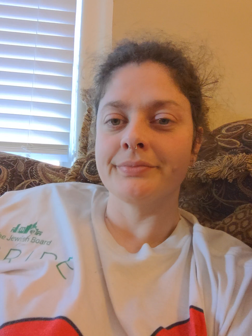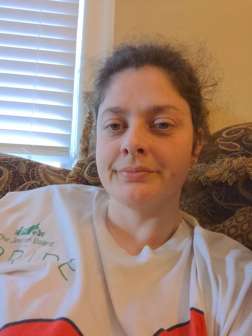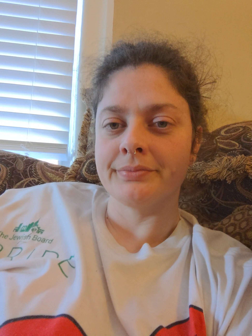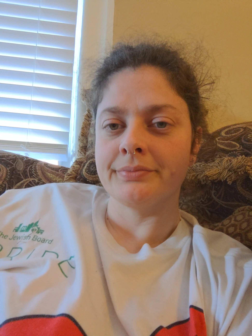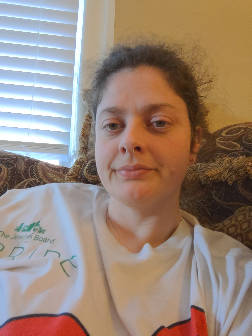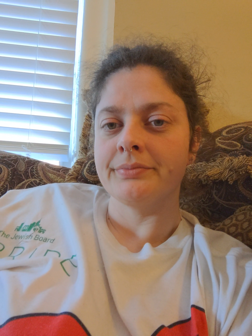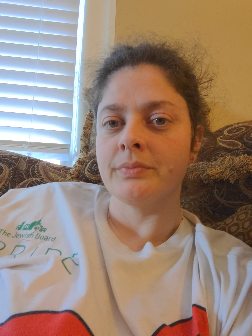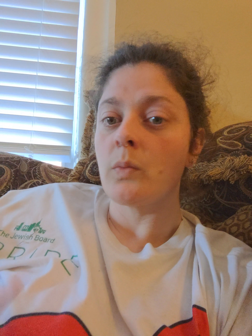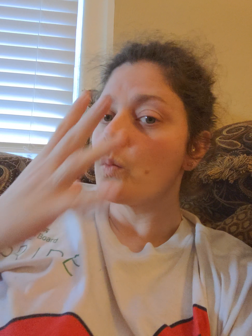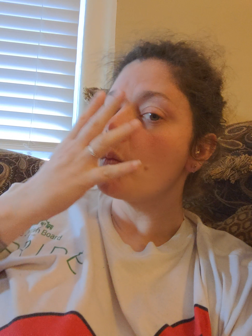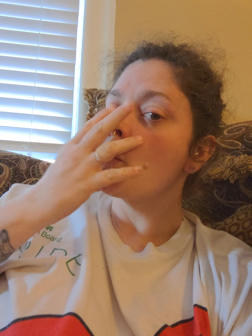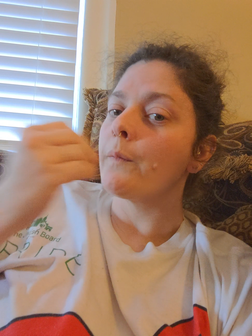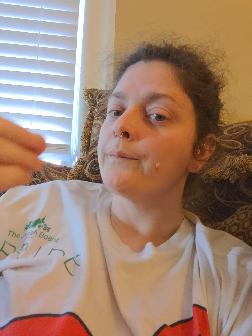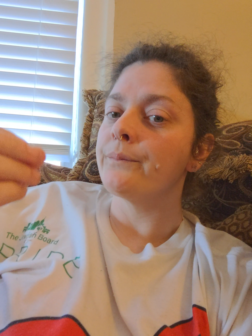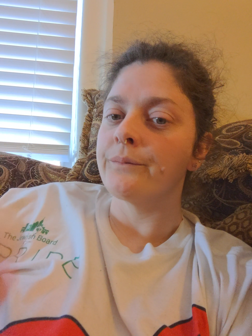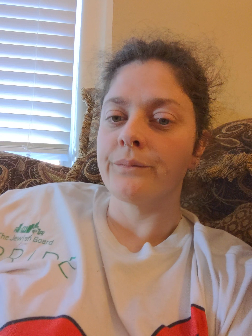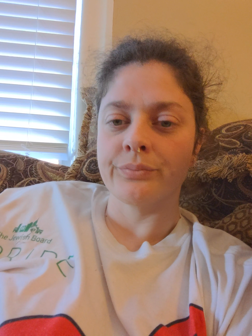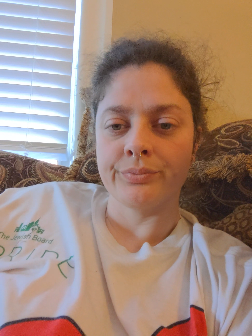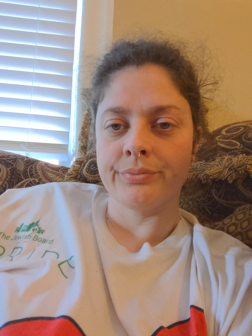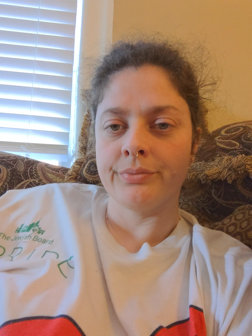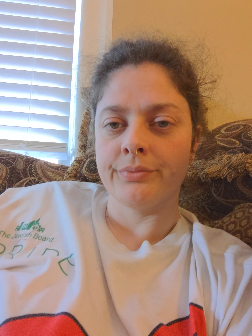wolf